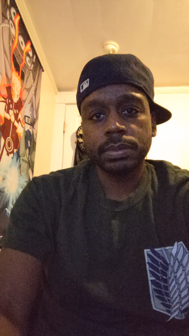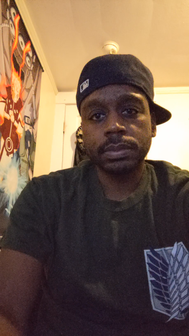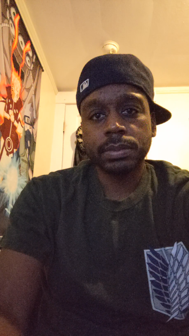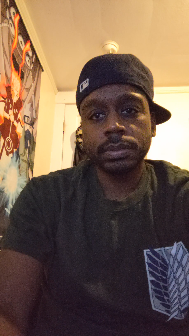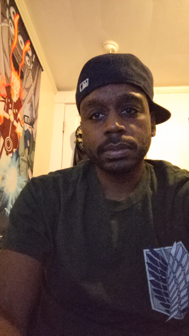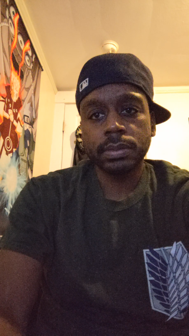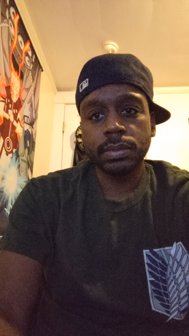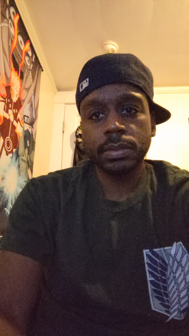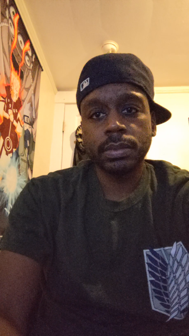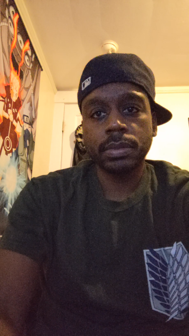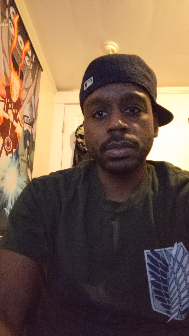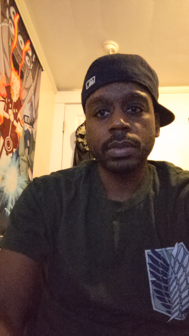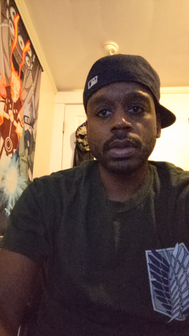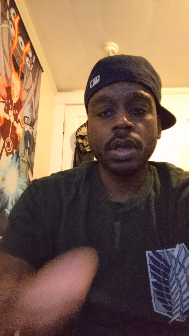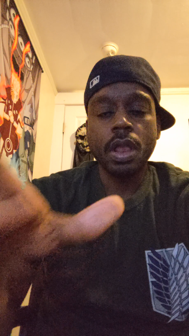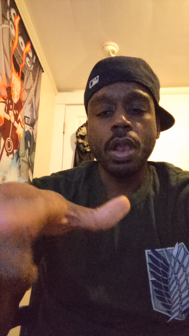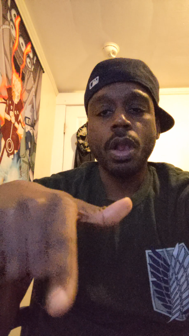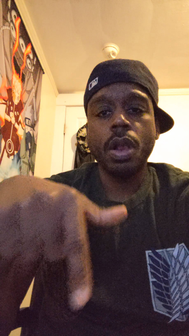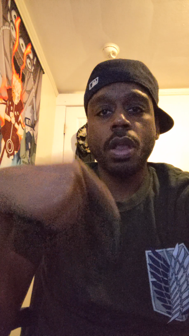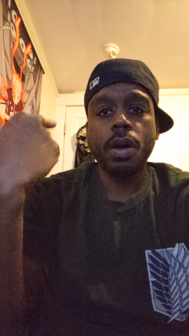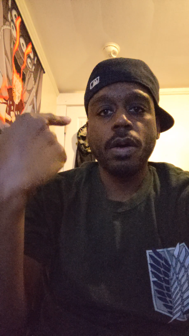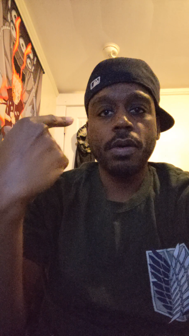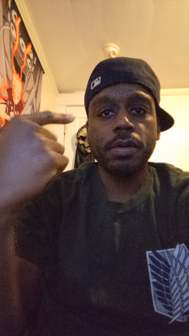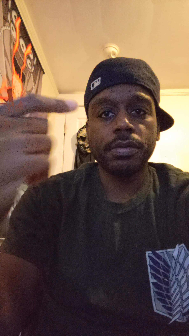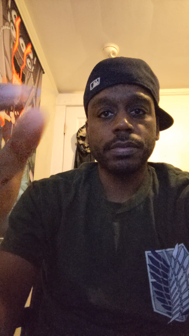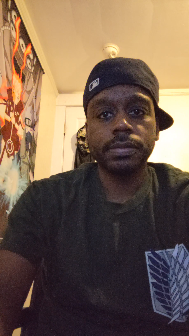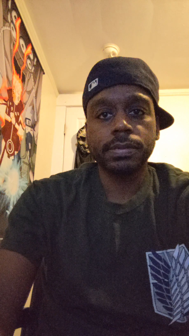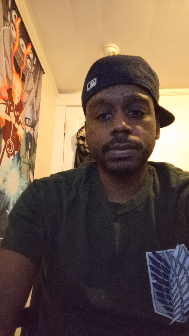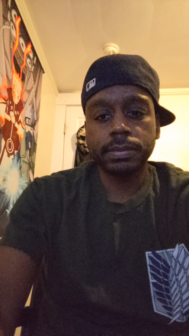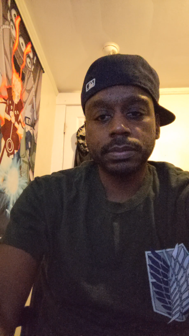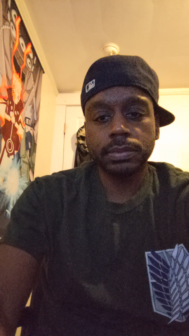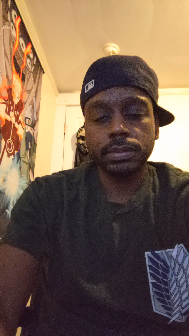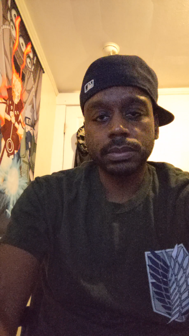long